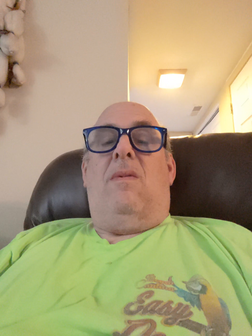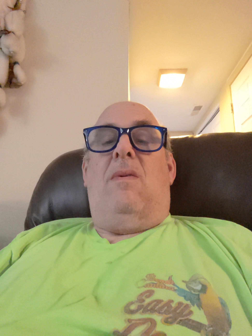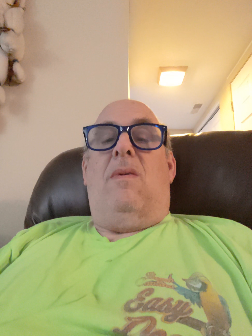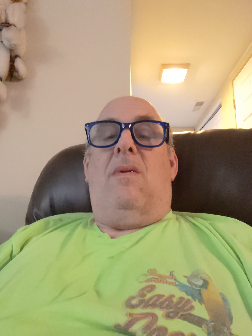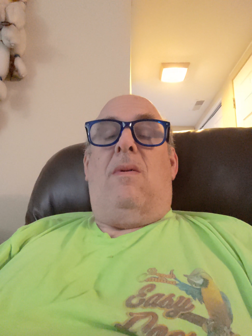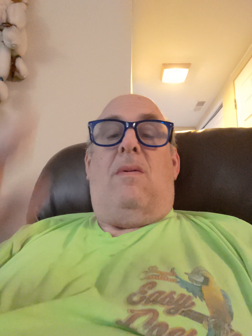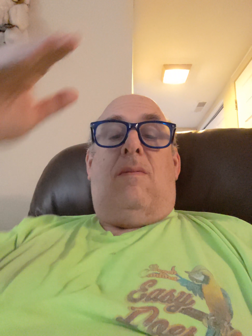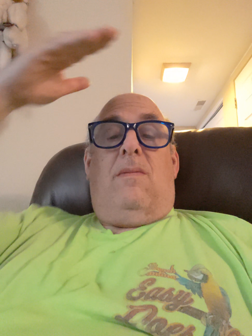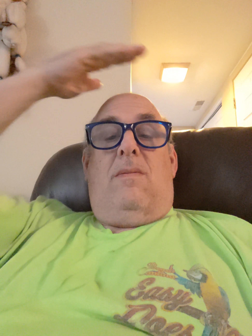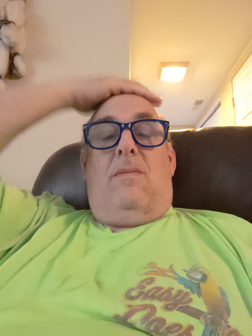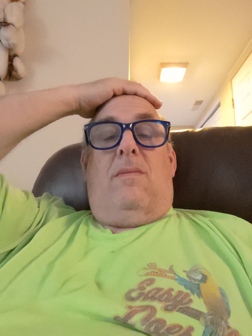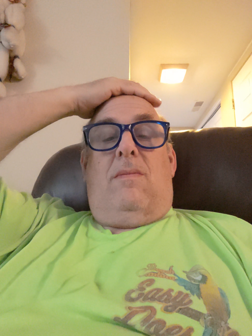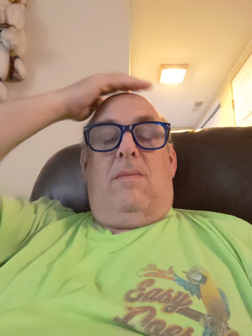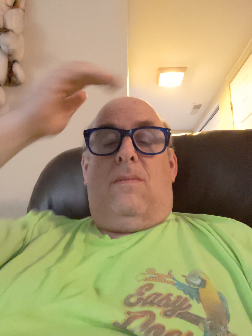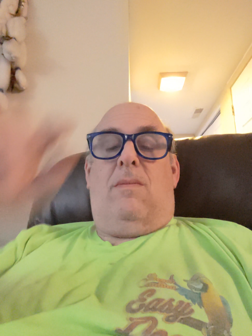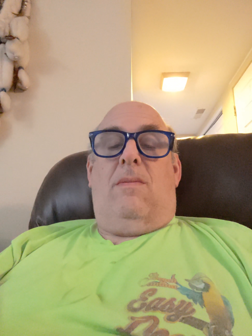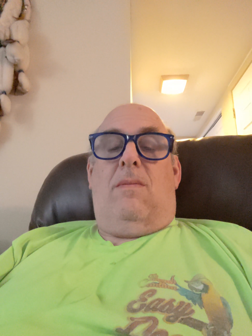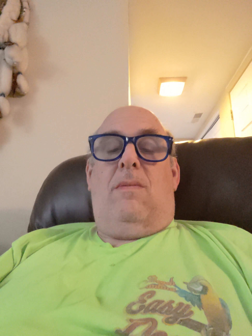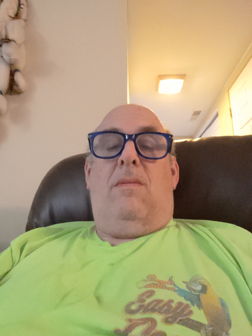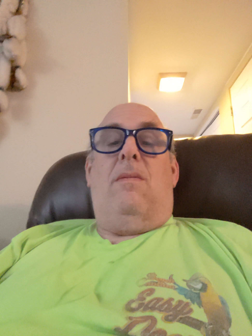hat